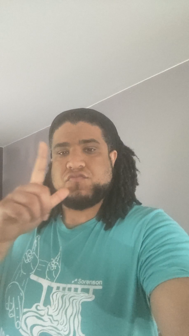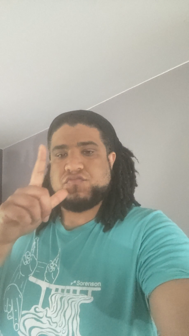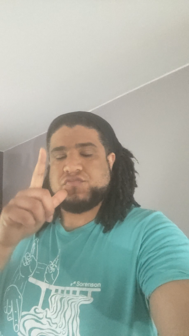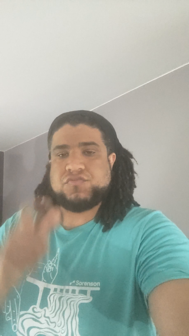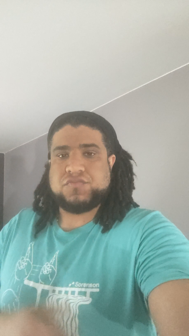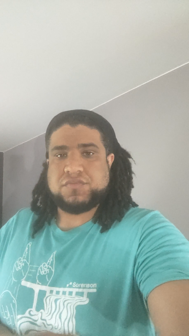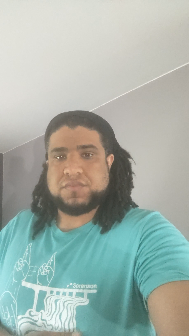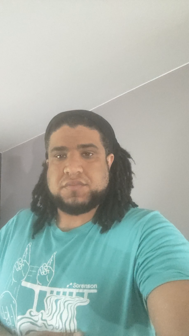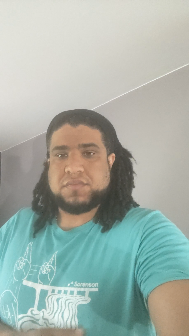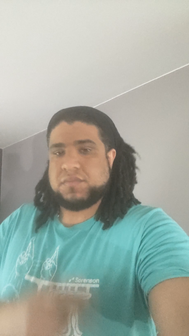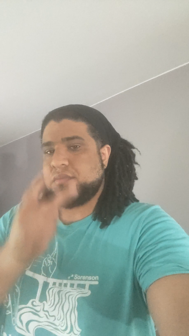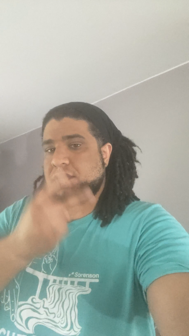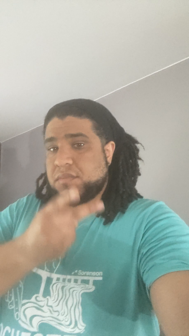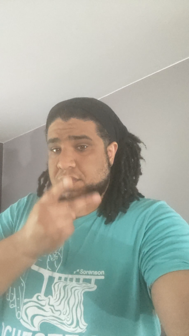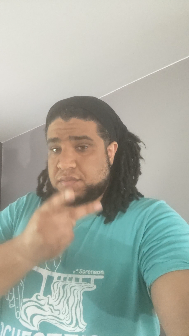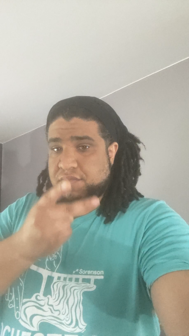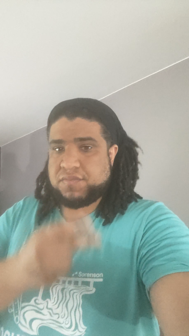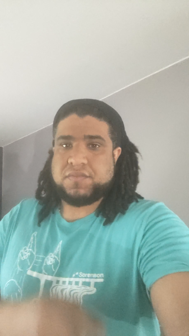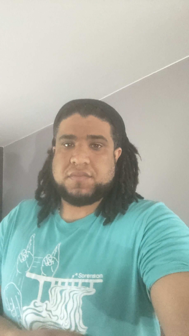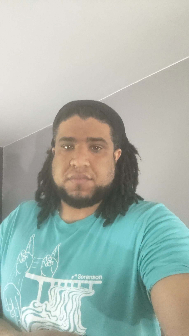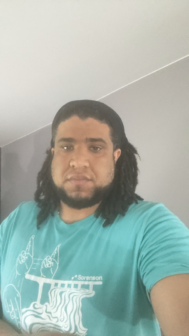careful